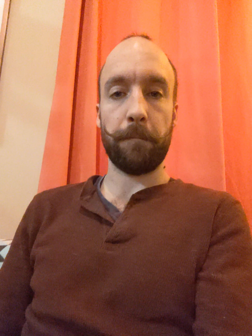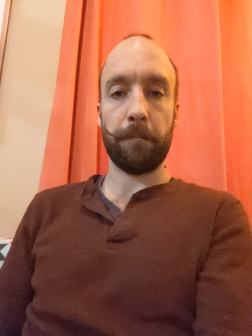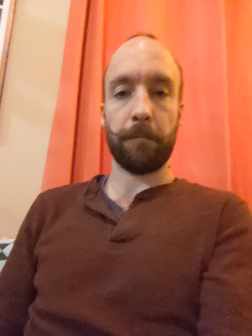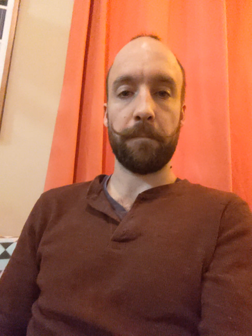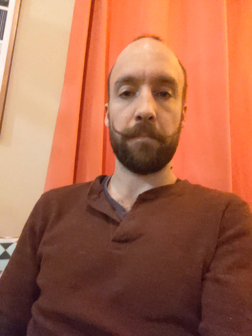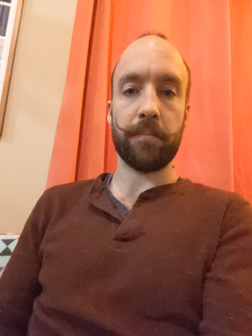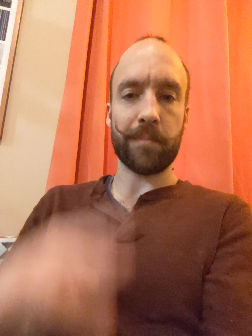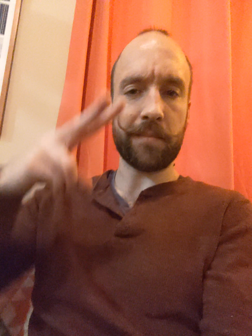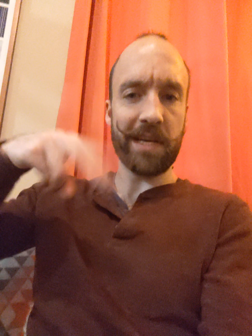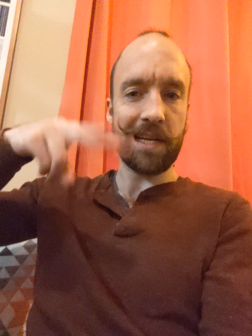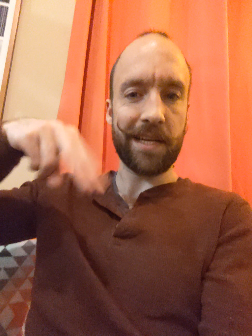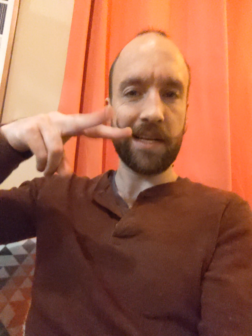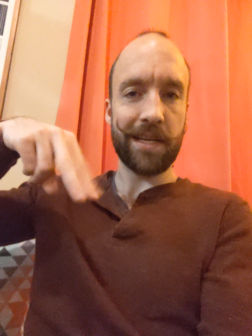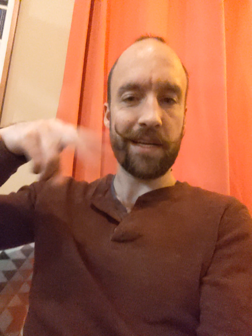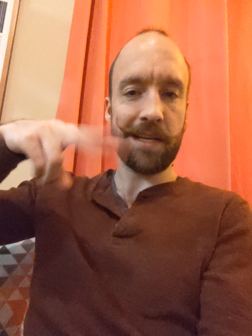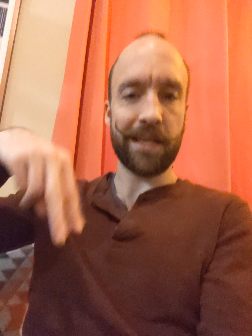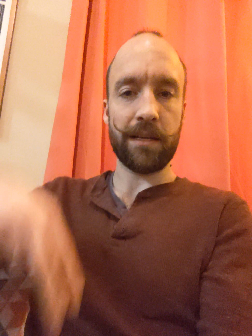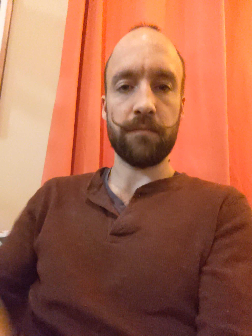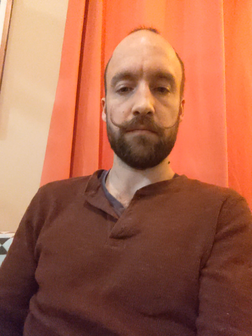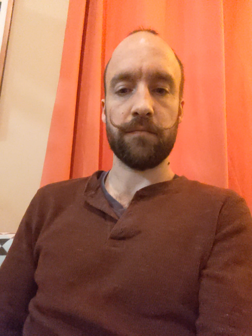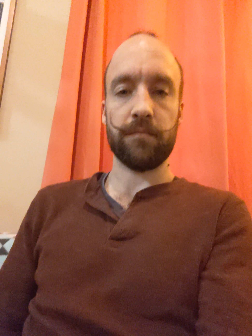read